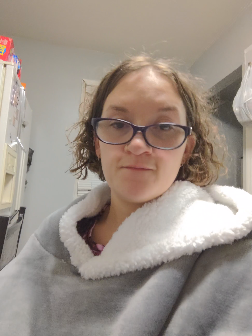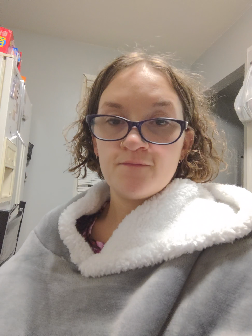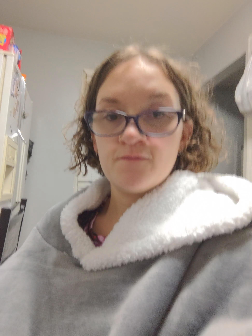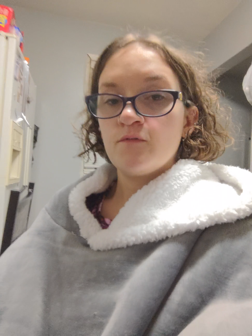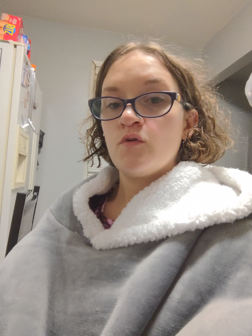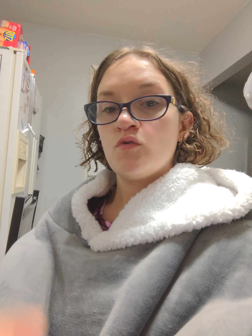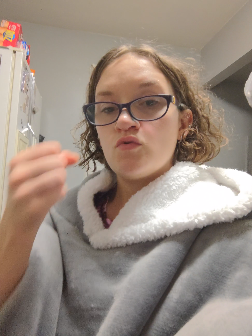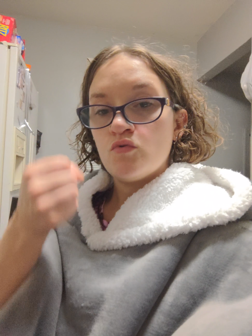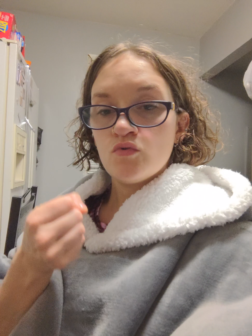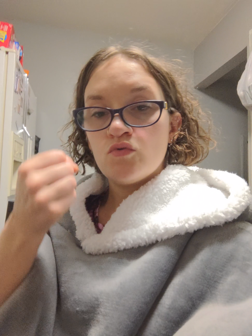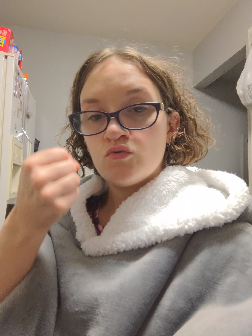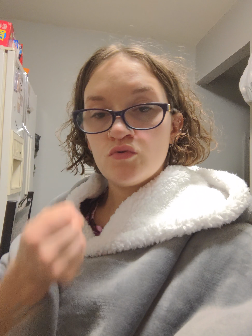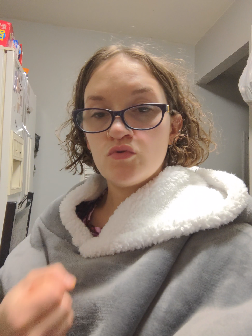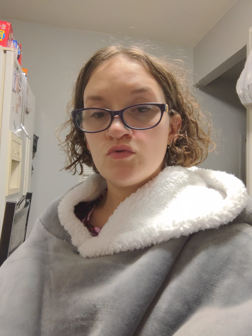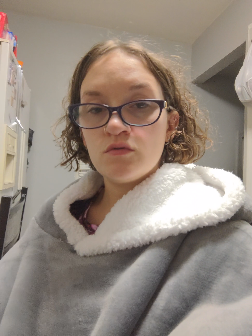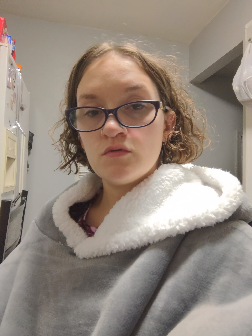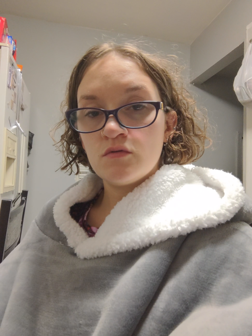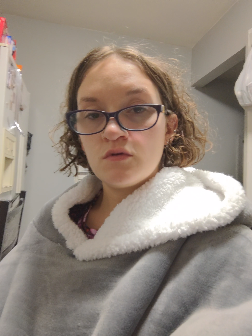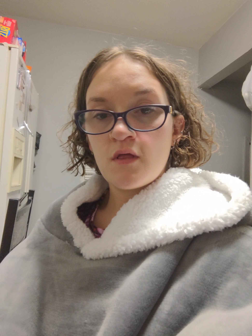car